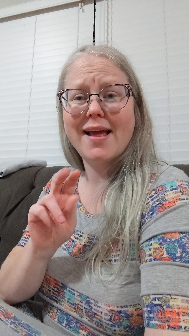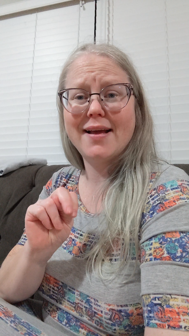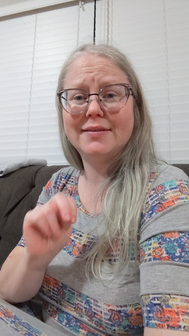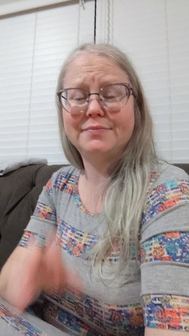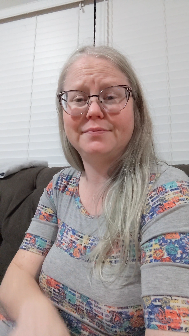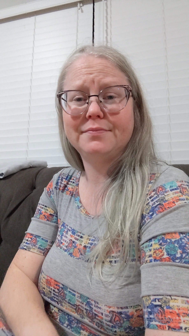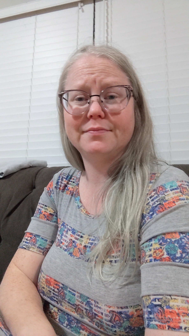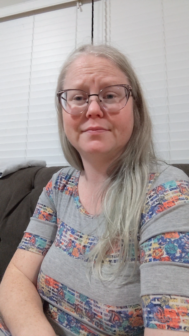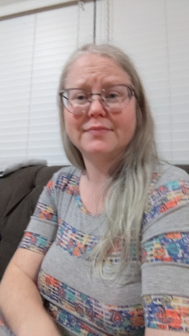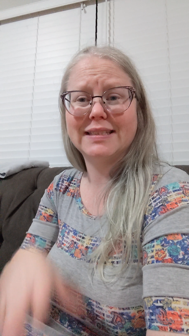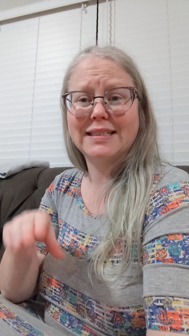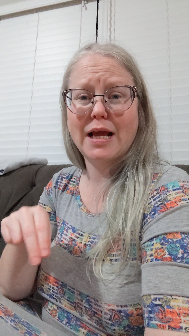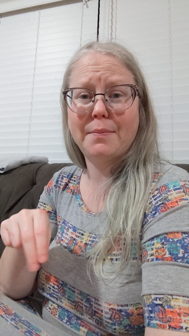diaper